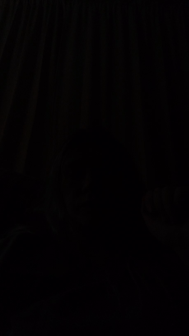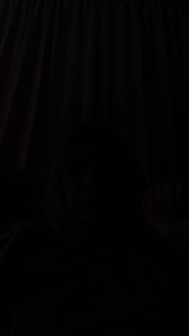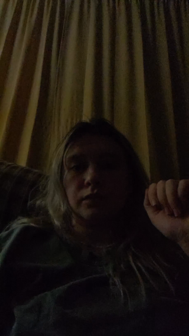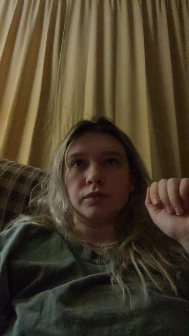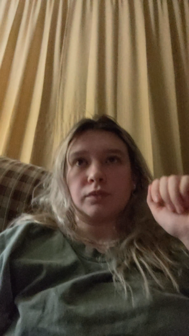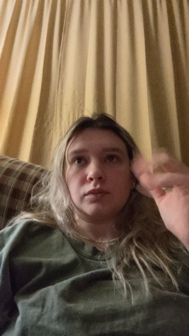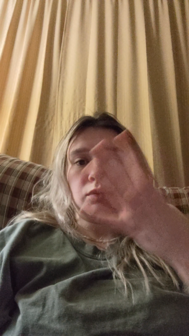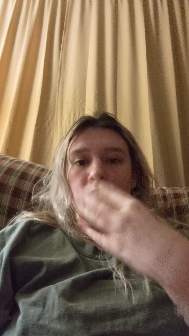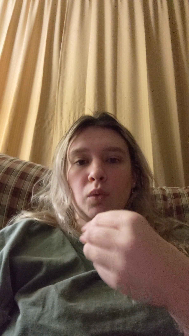poor